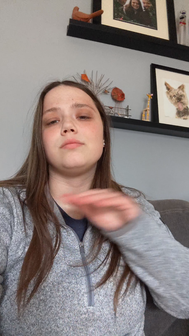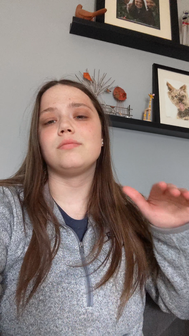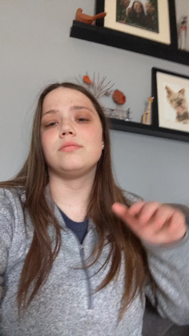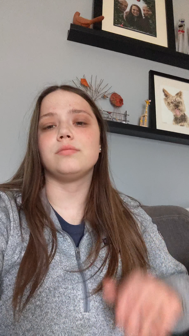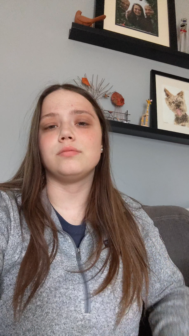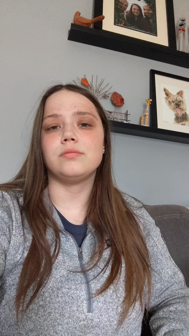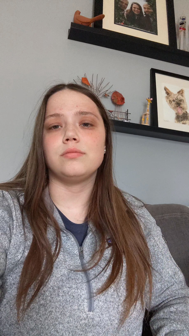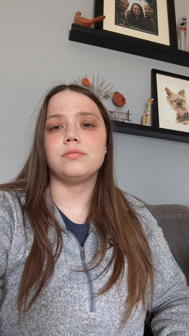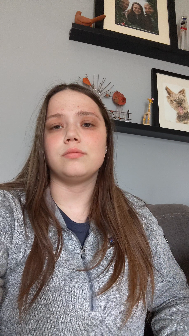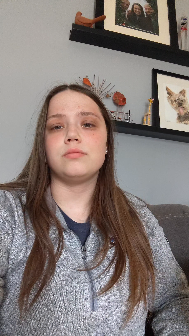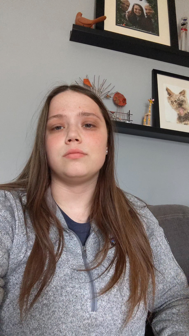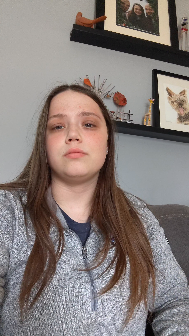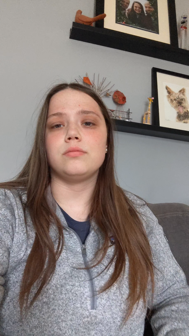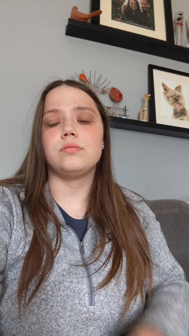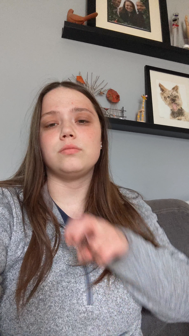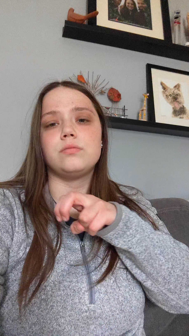porch